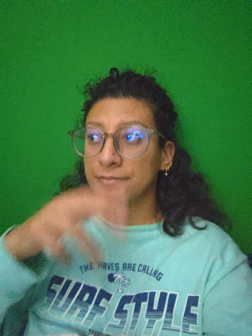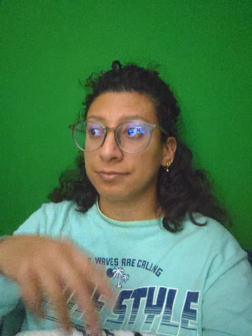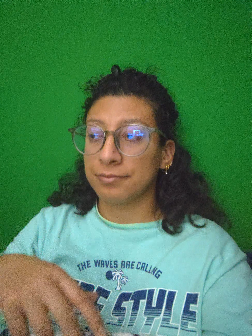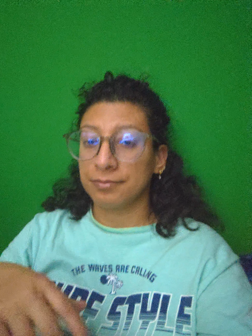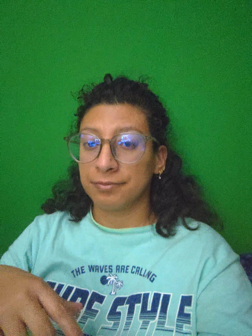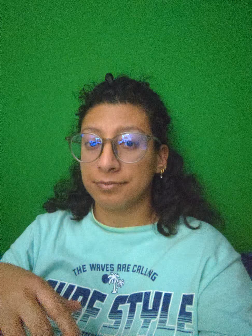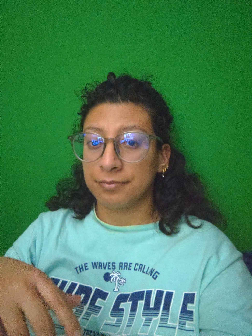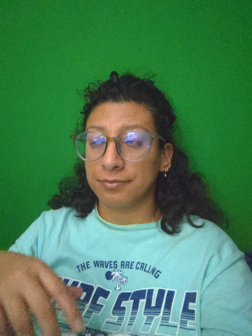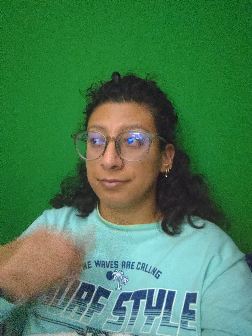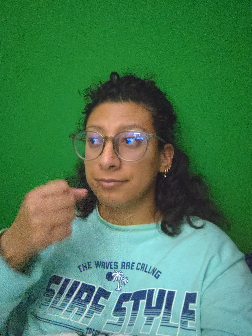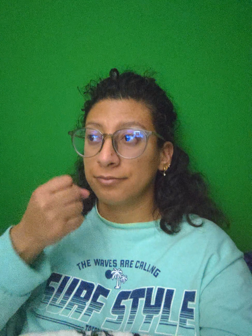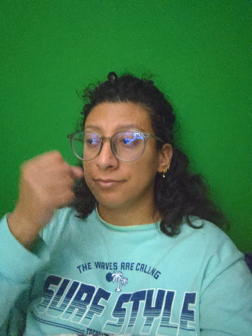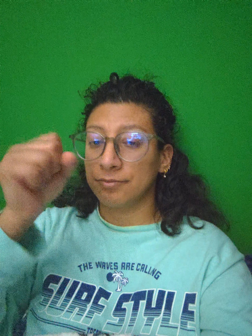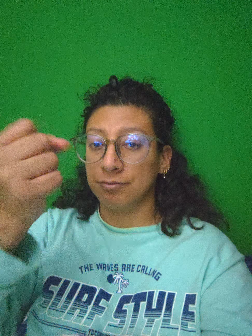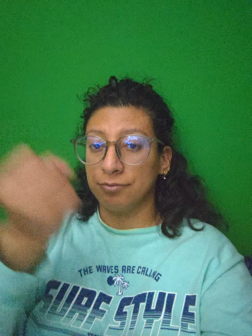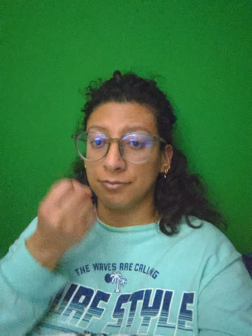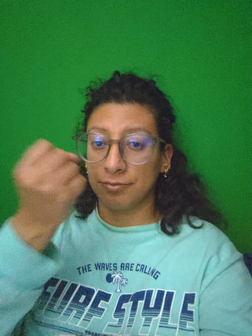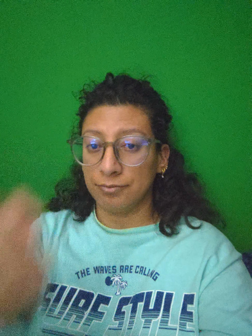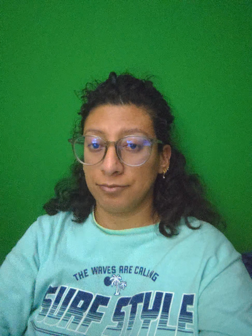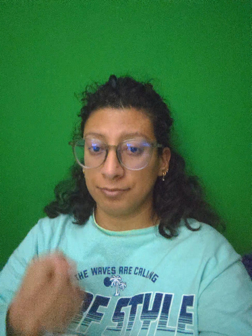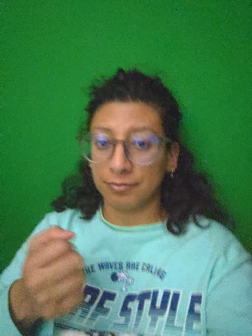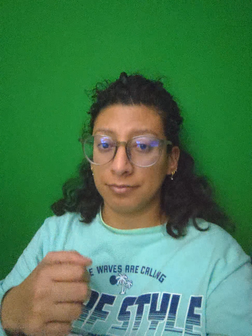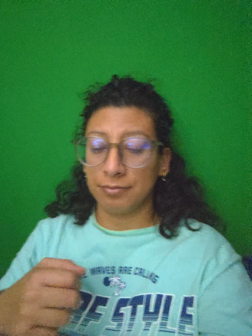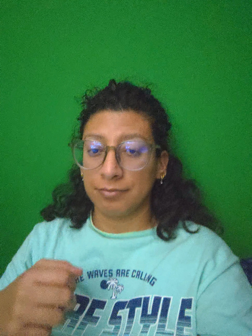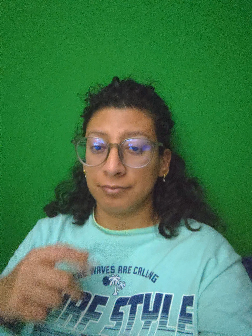drawer